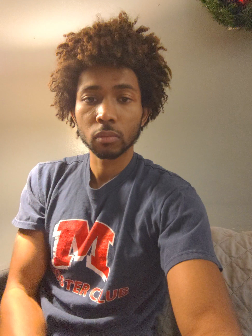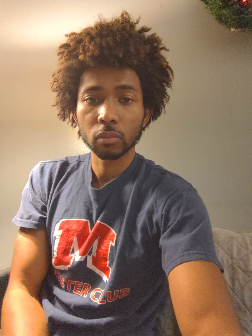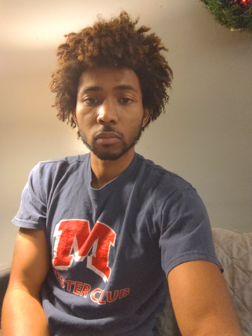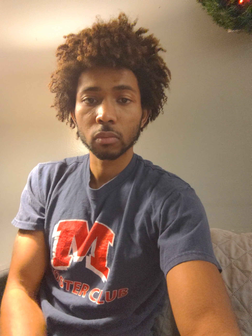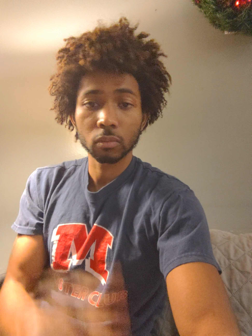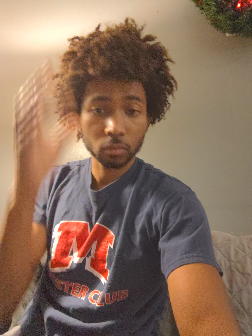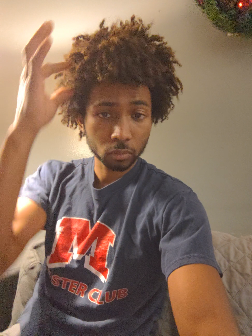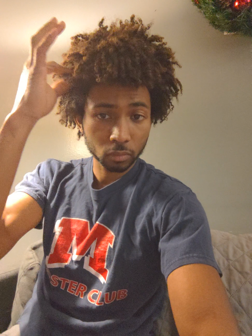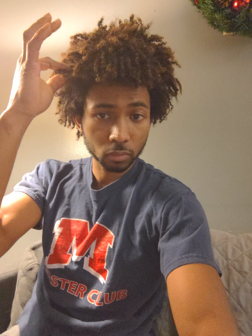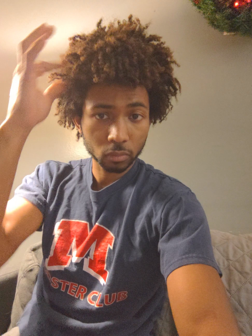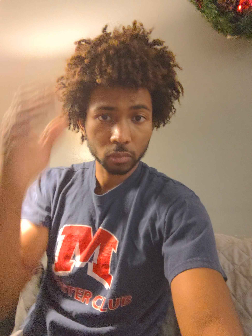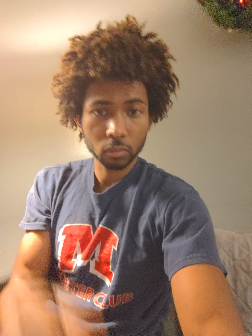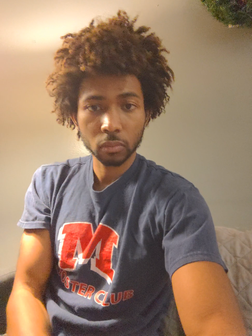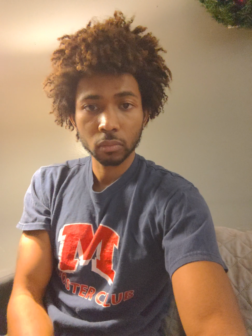hair